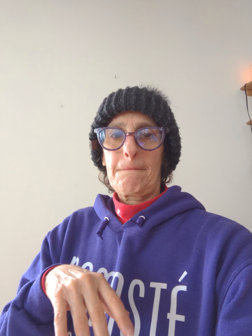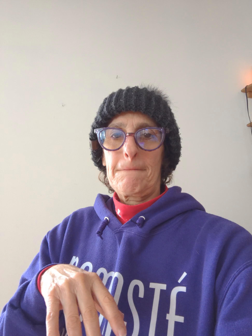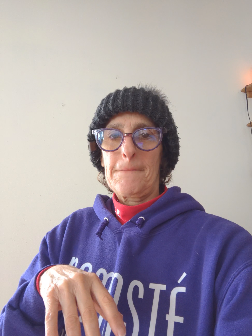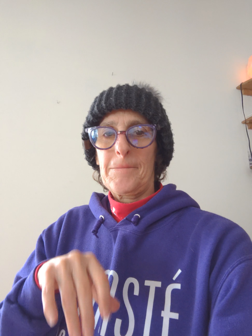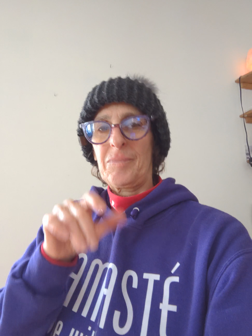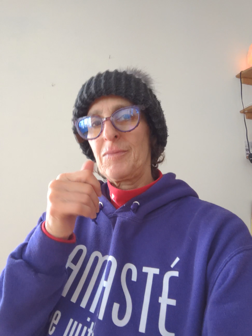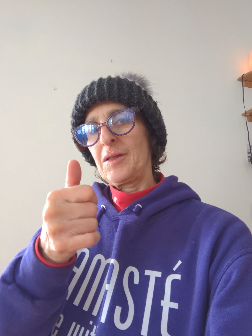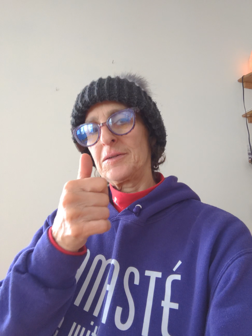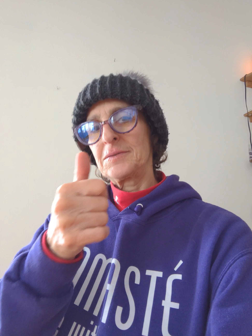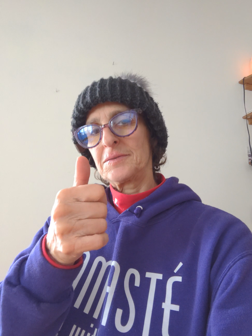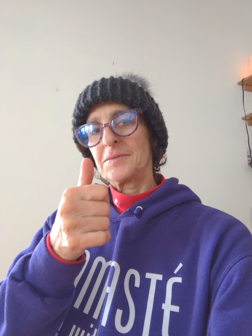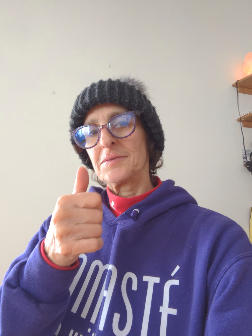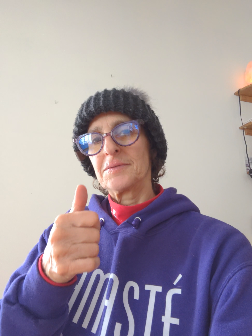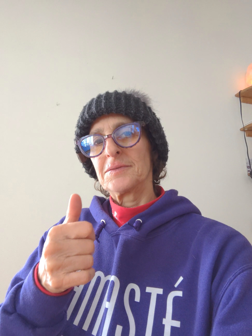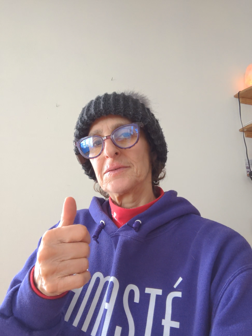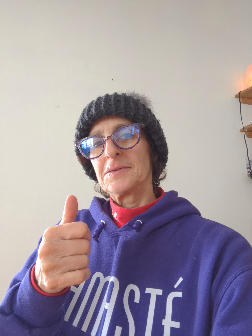yourself